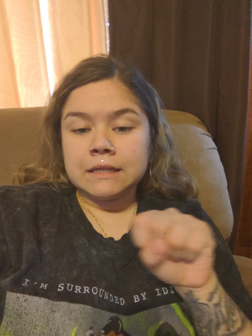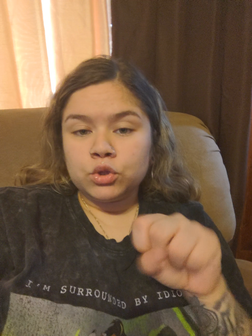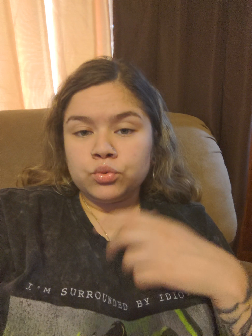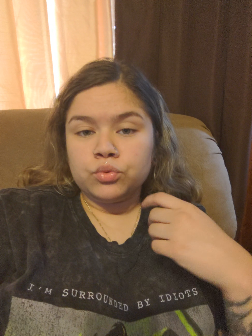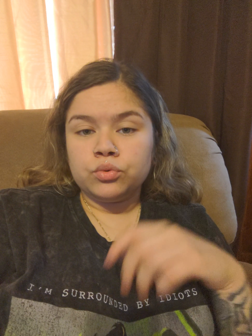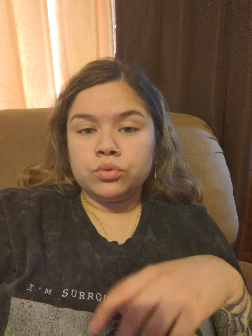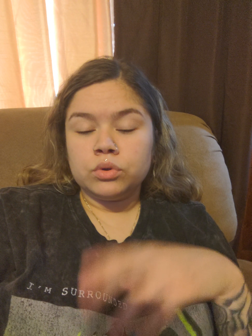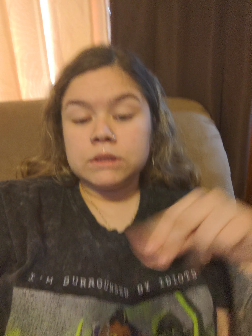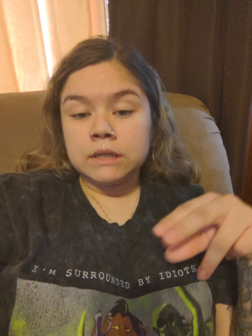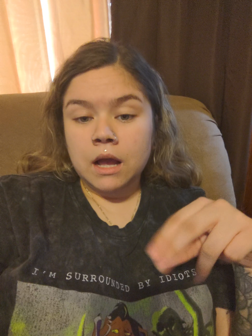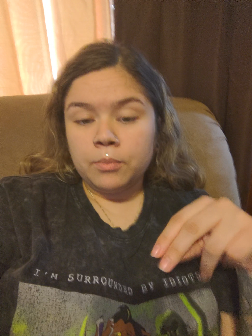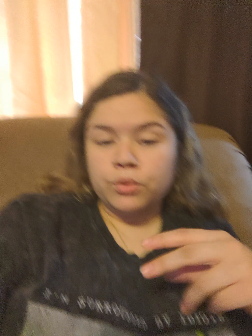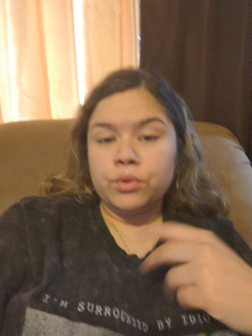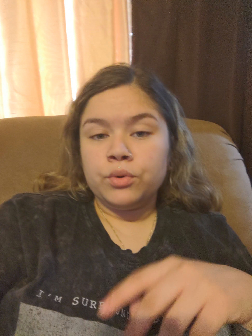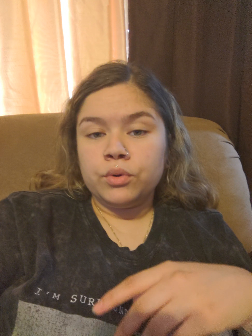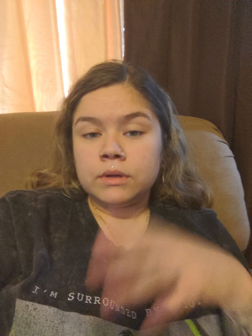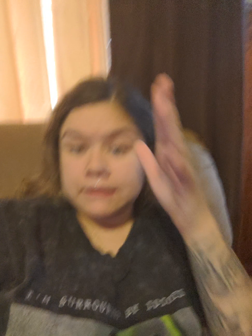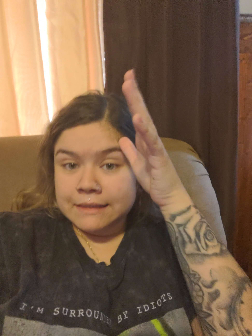diaper